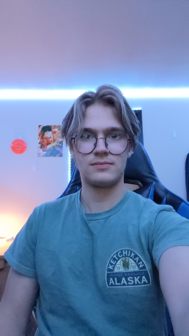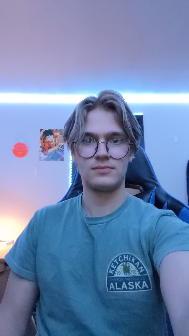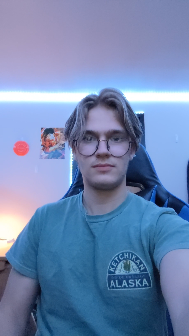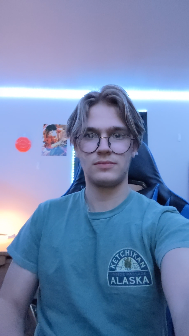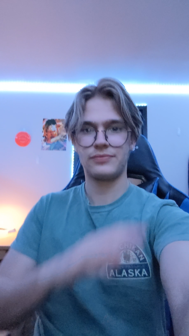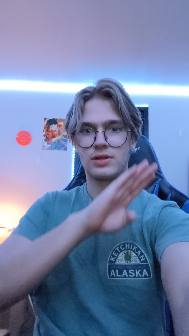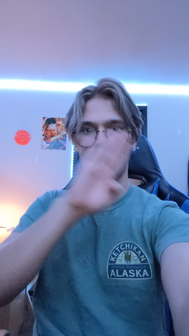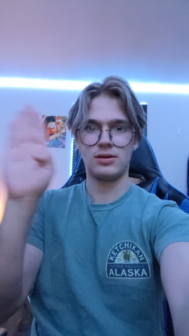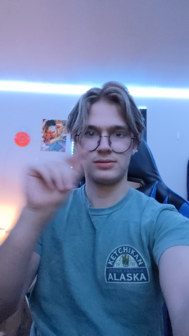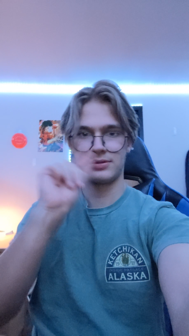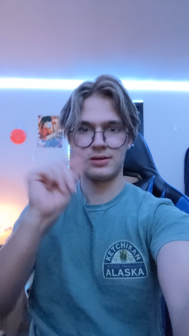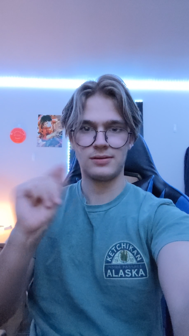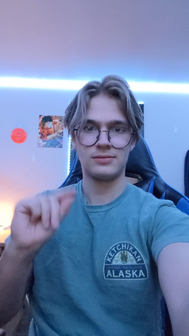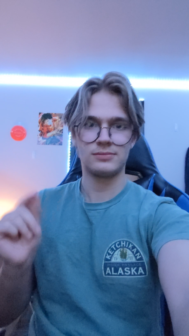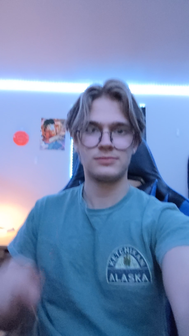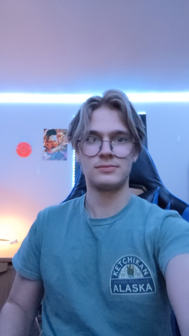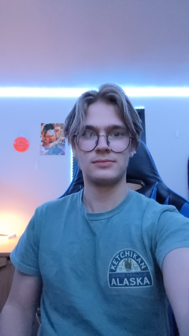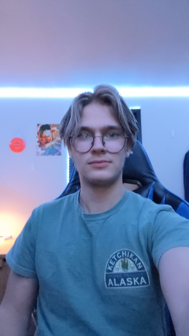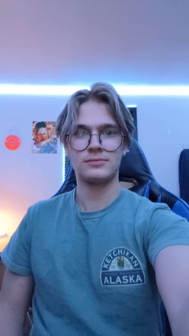chalk